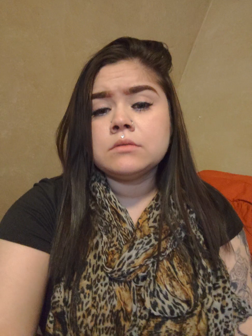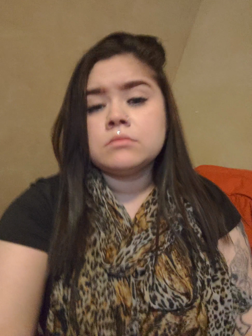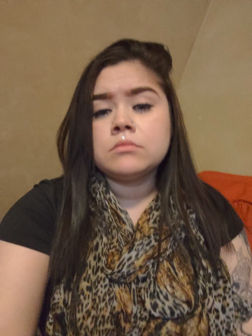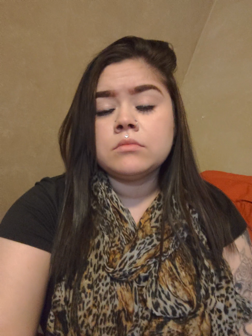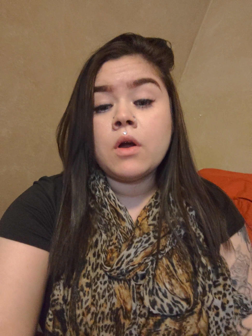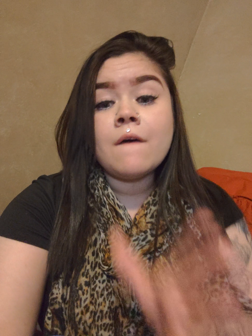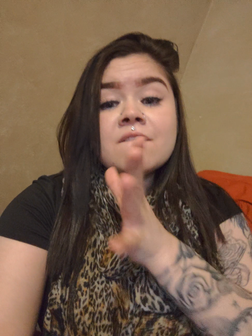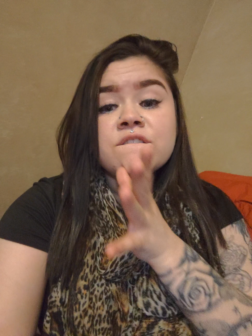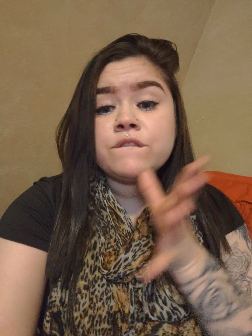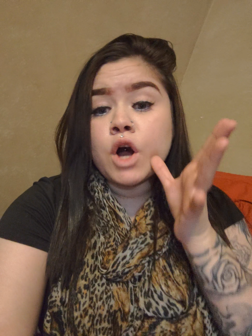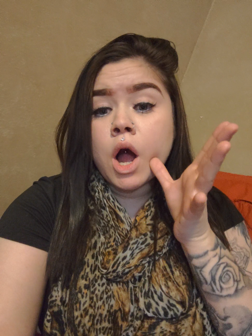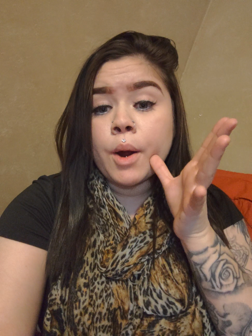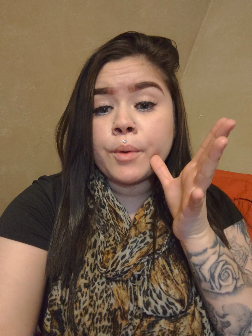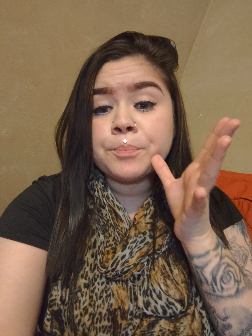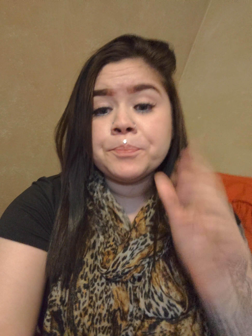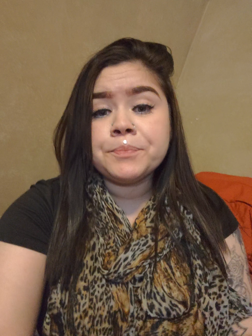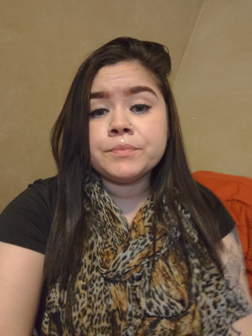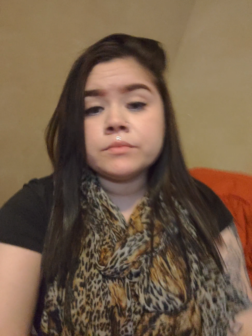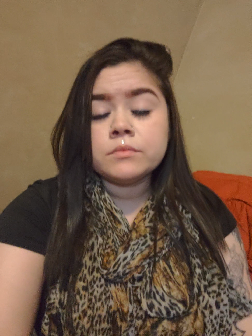farm